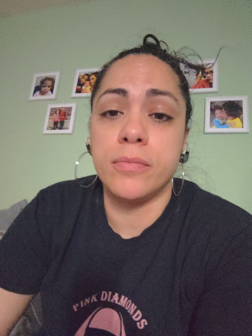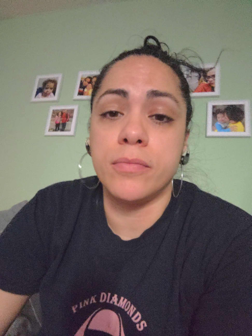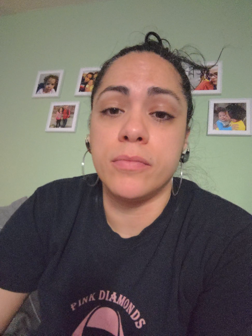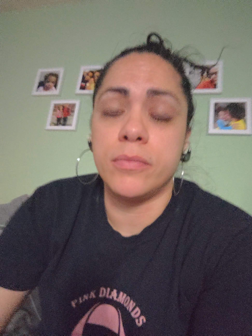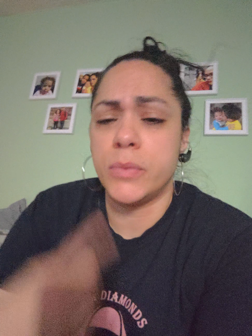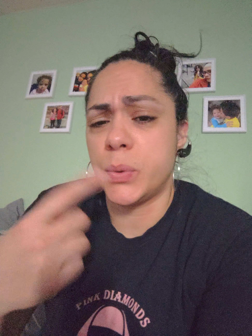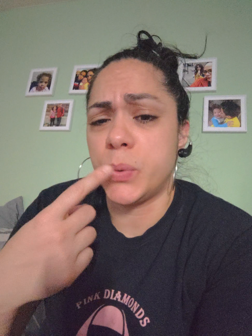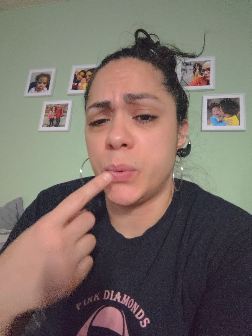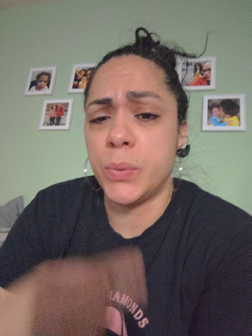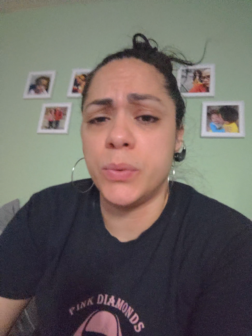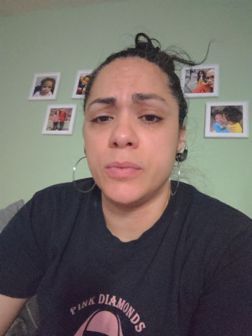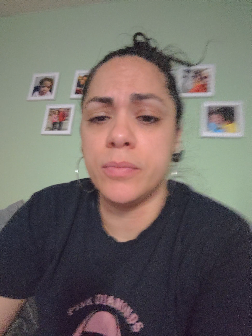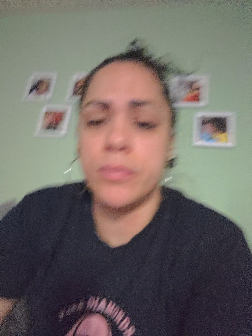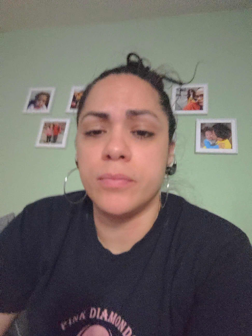who